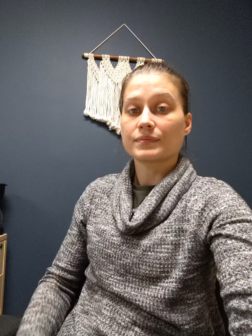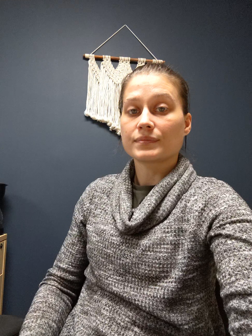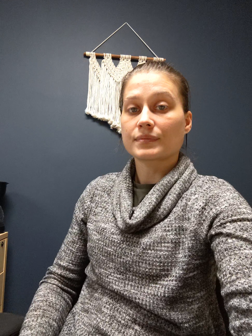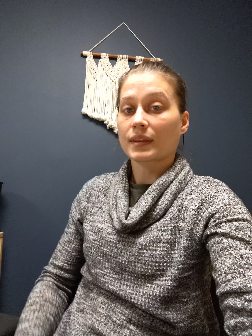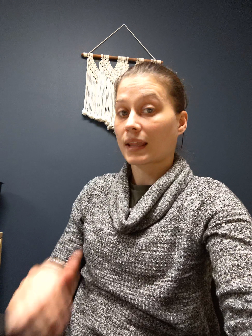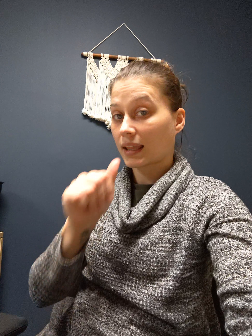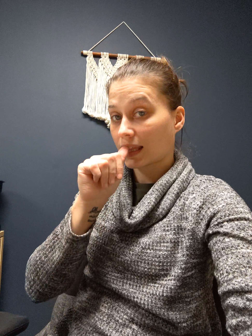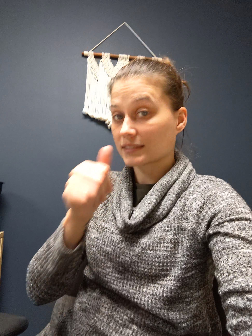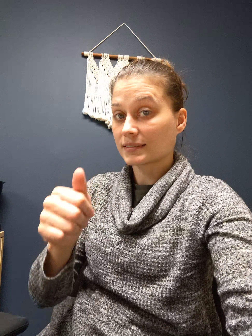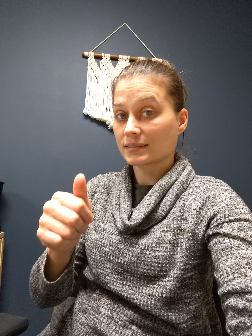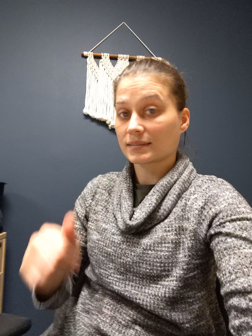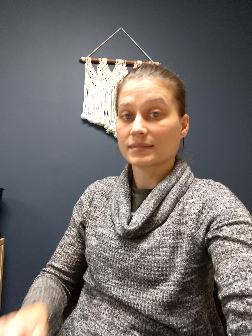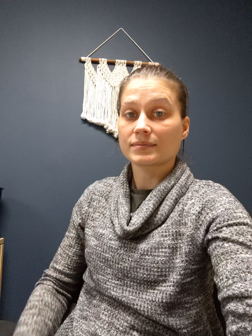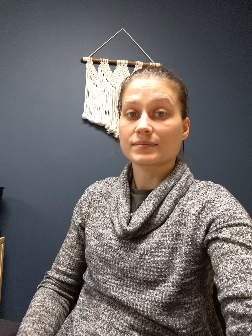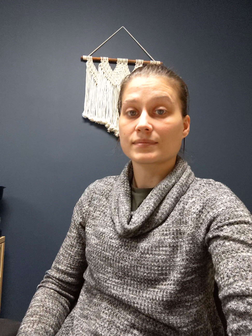nuts